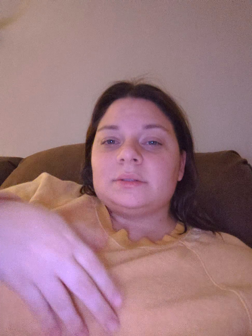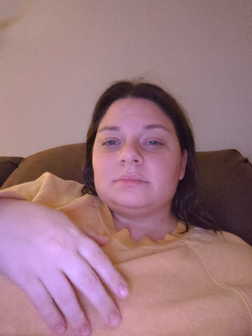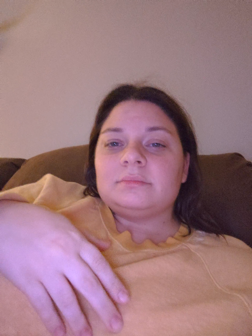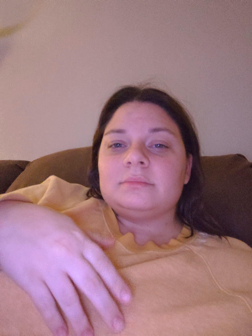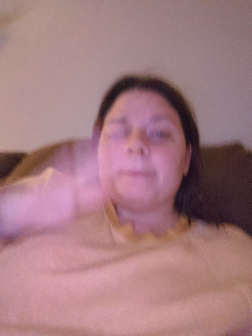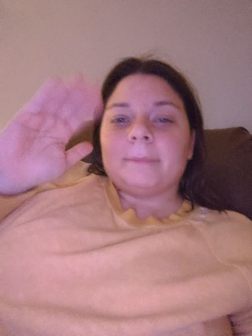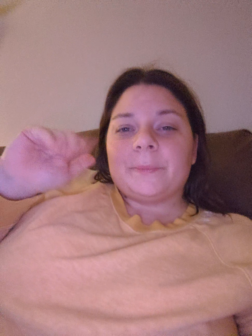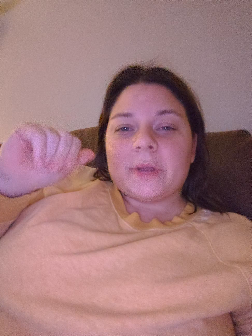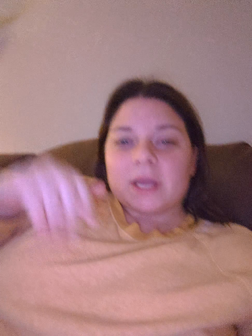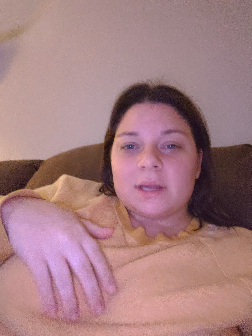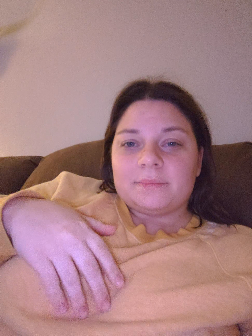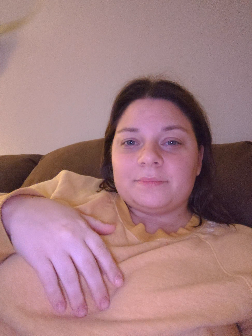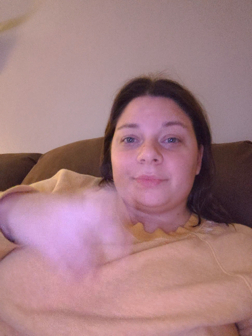bye